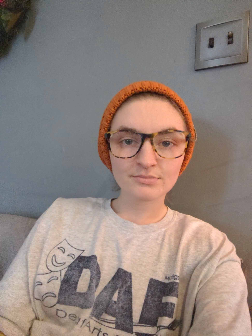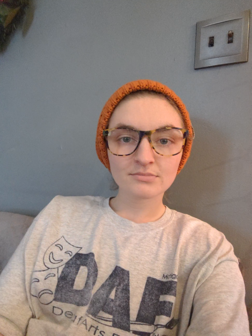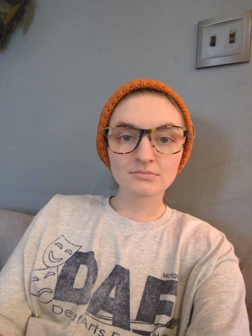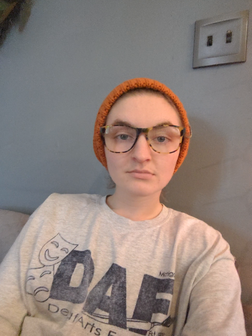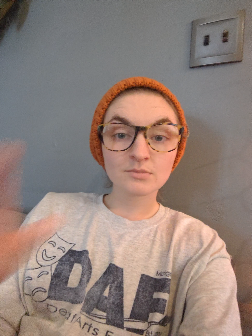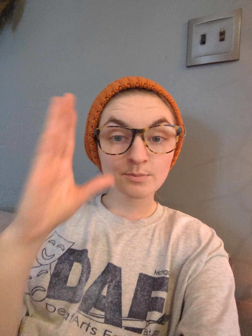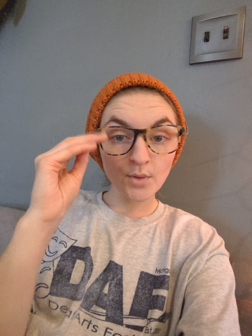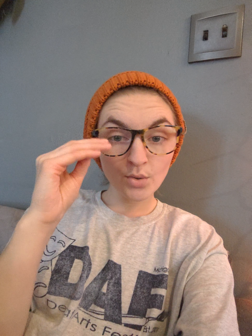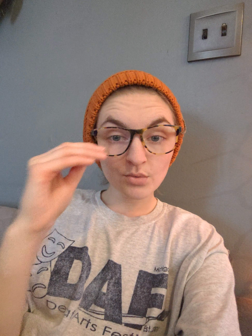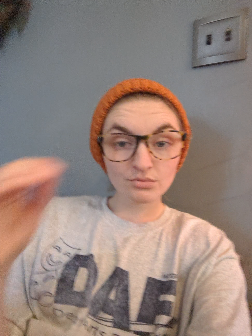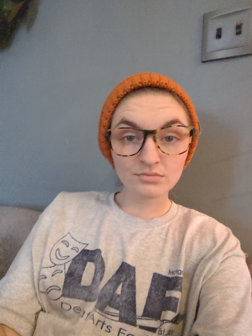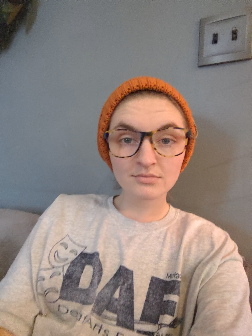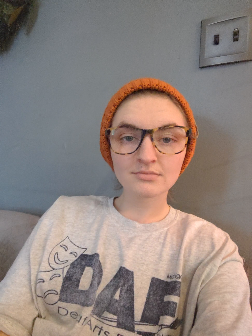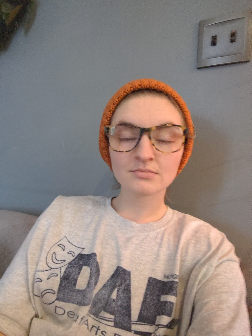boy